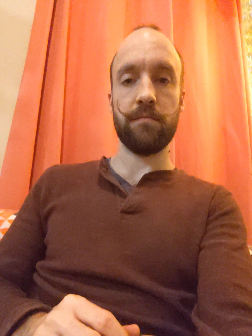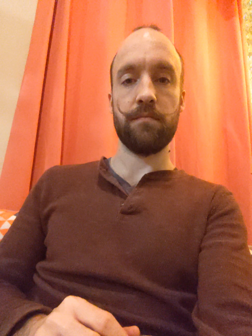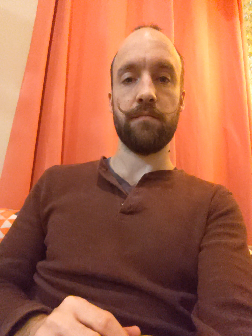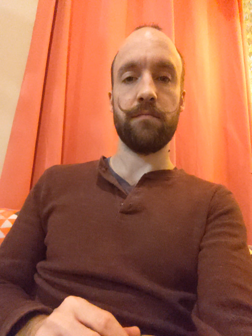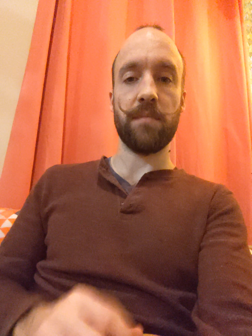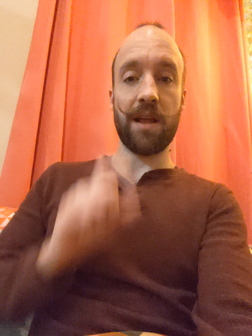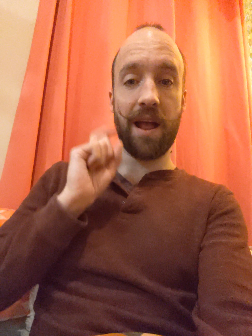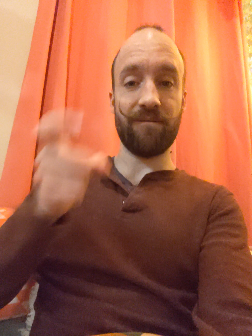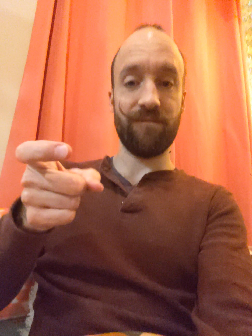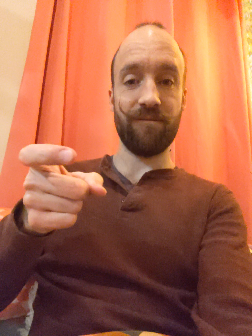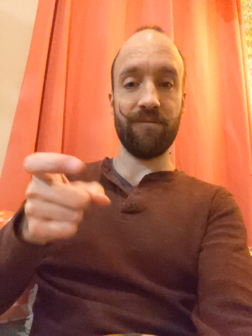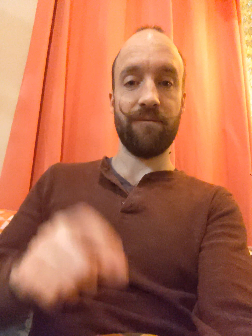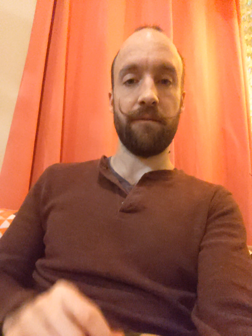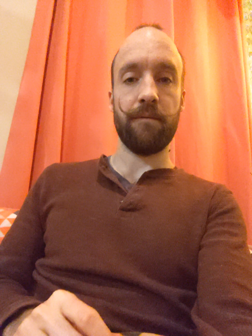gift